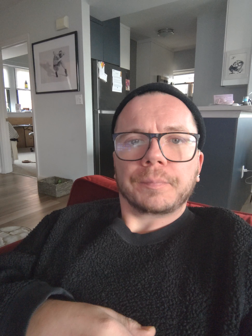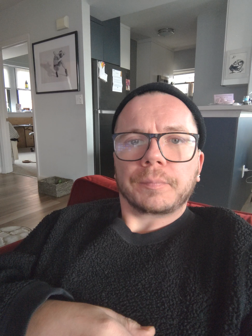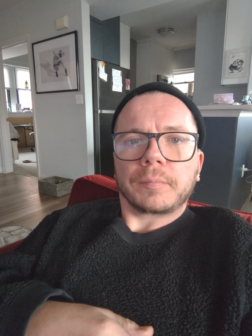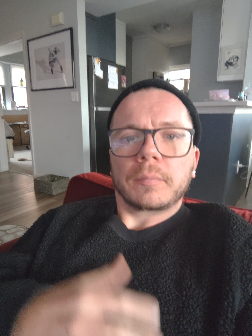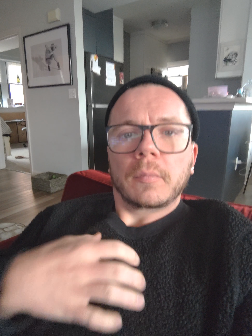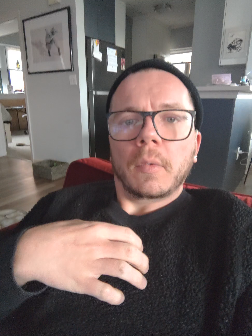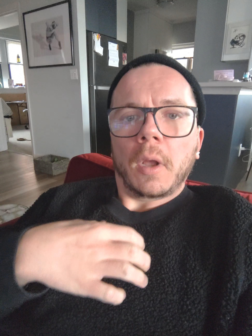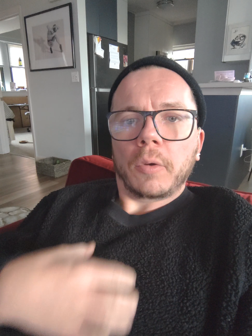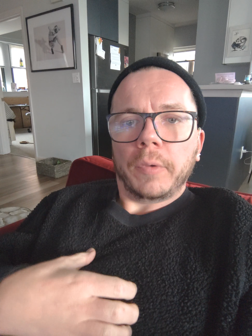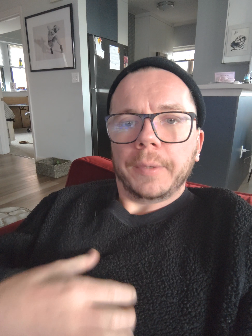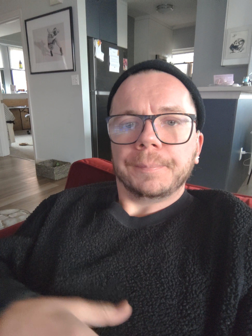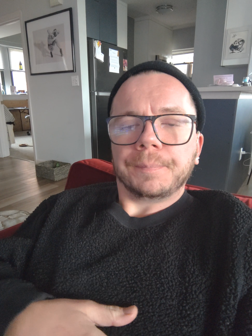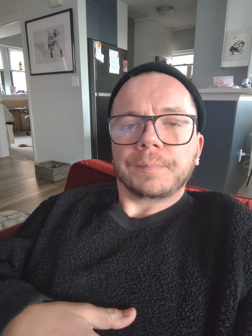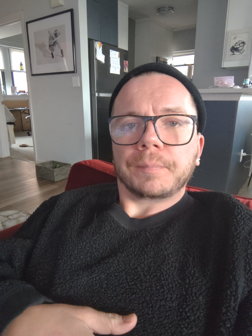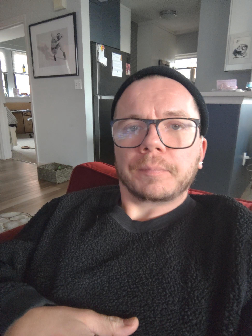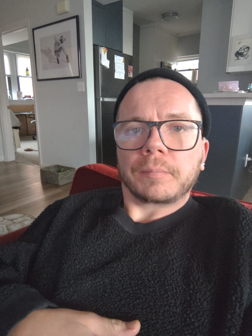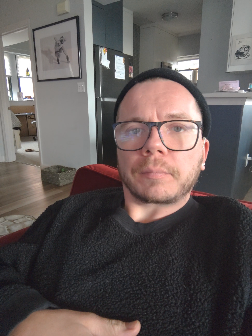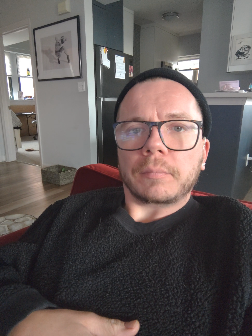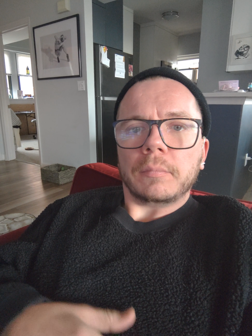hungry